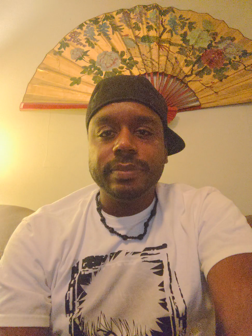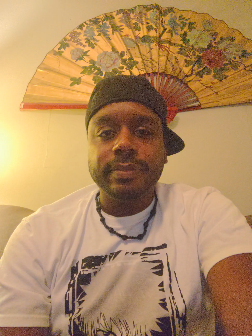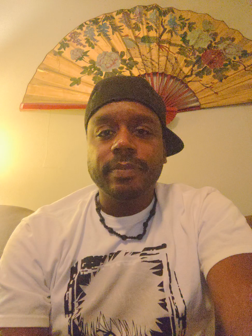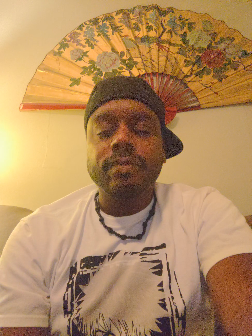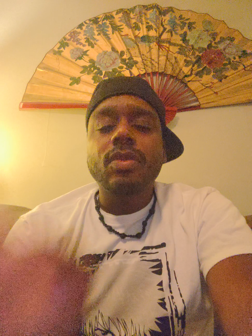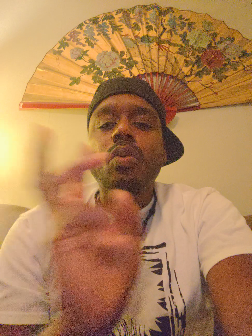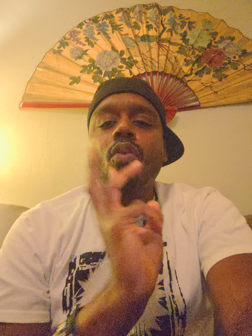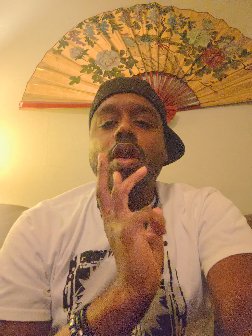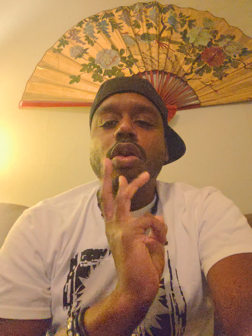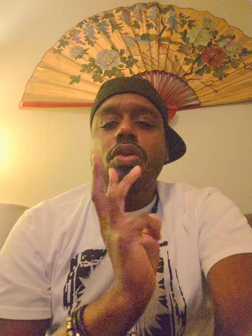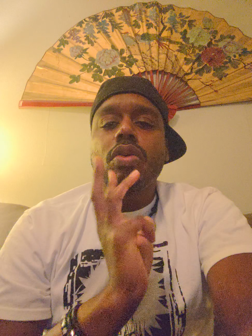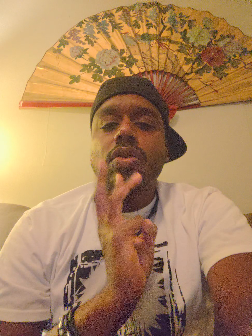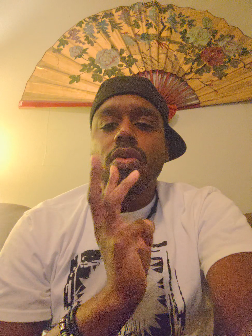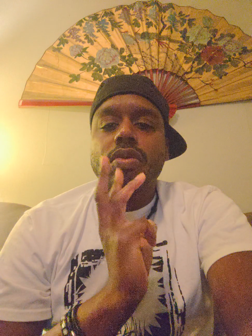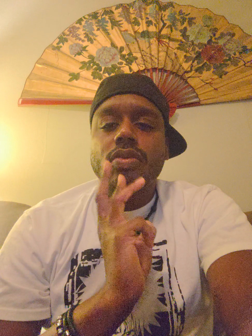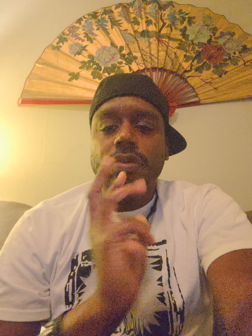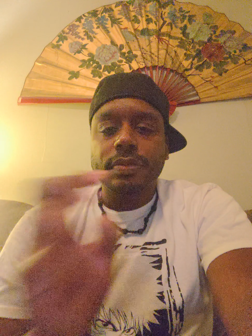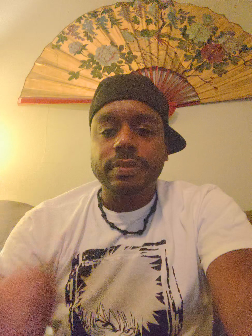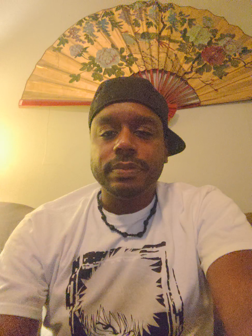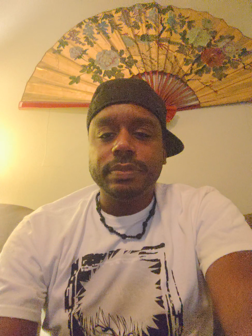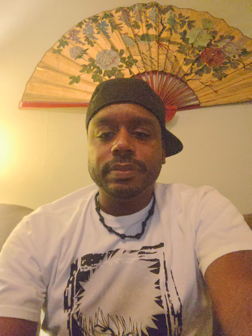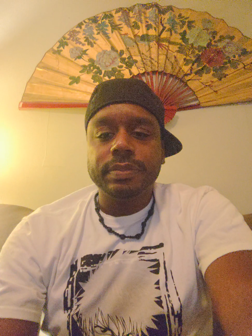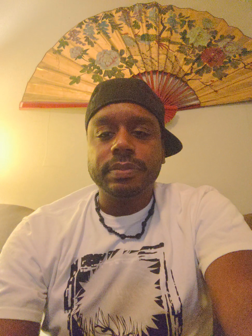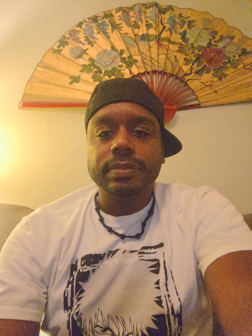water